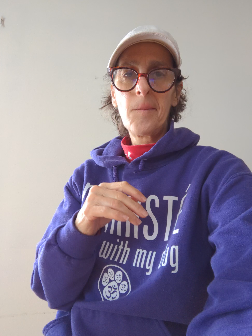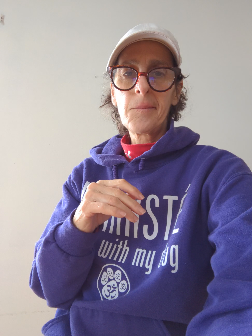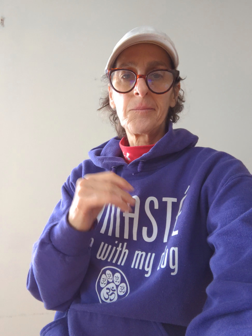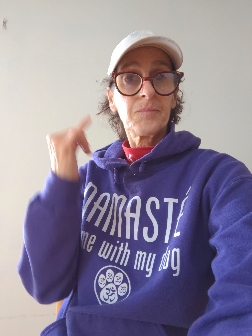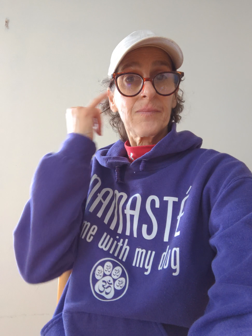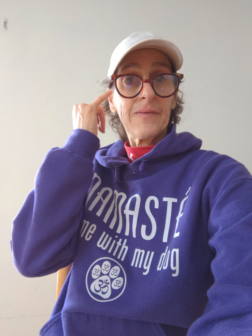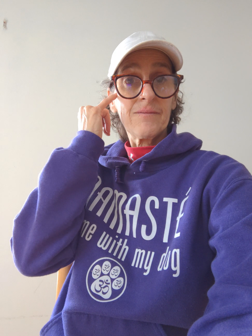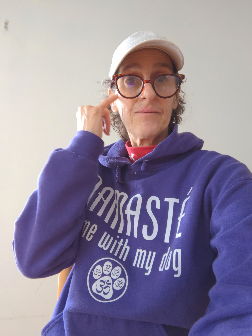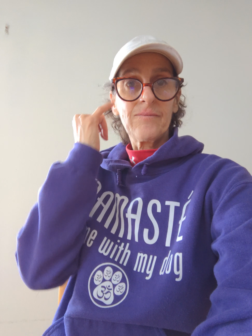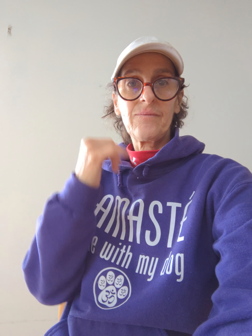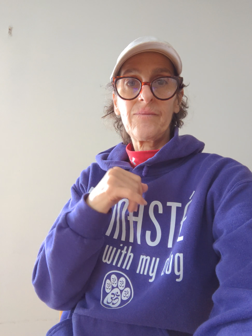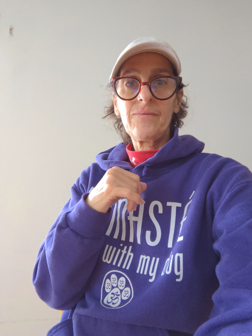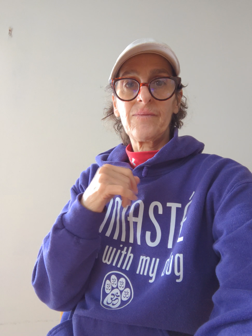if